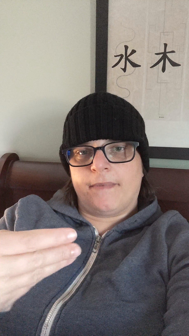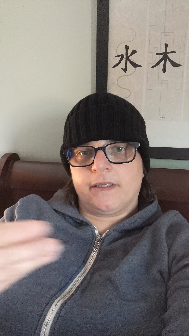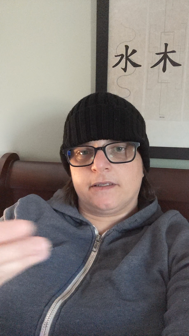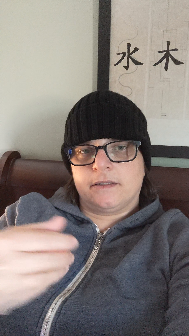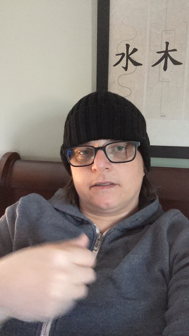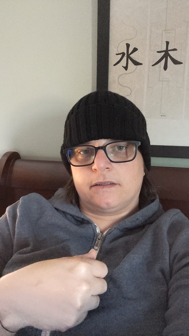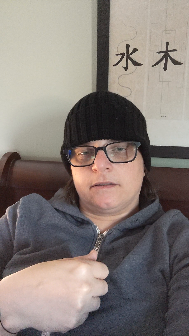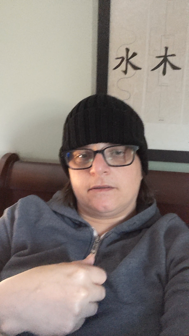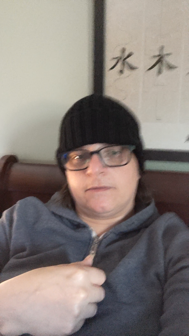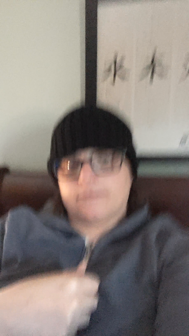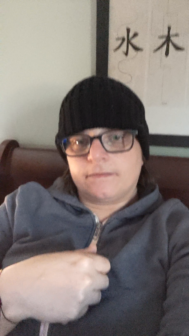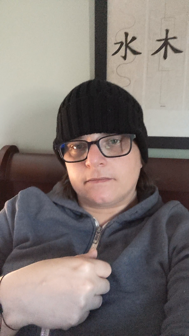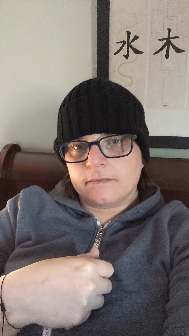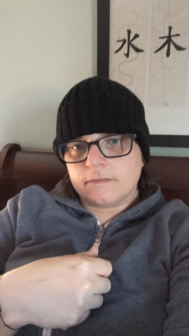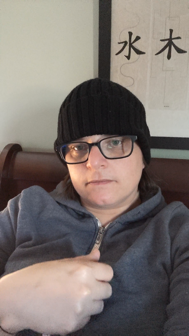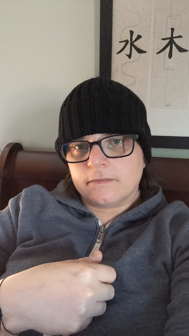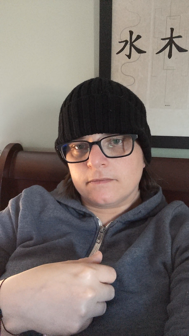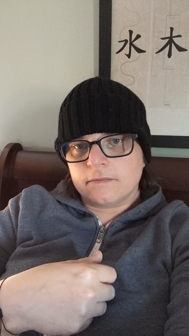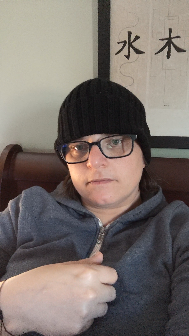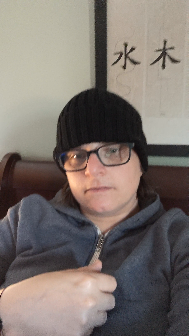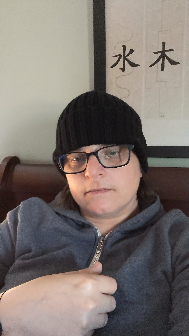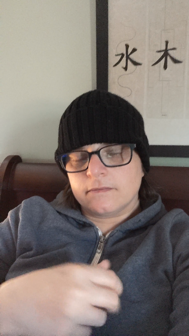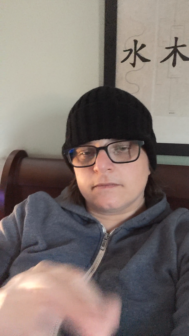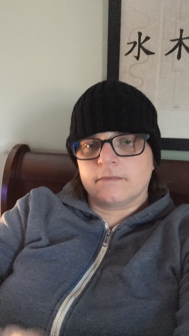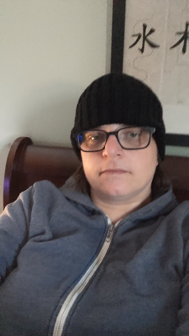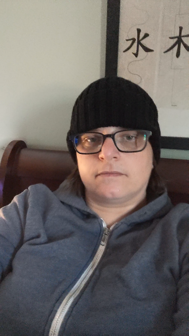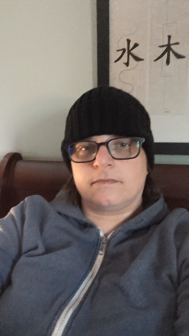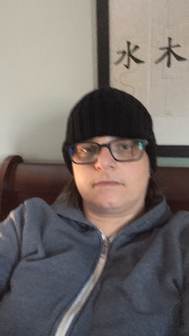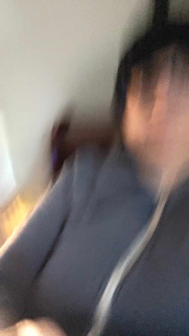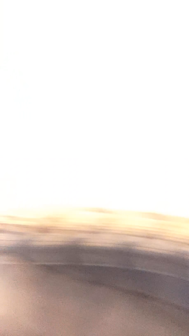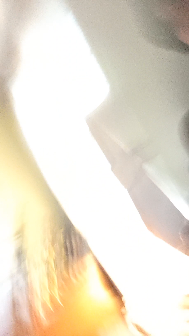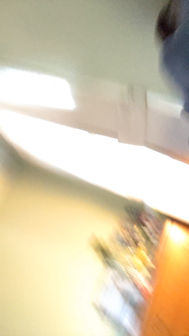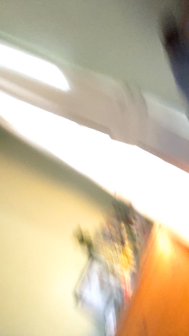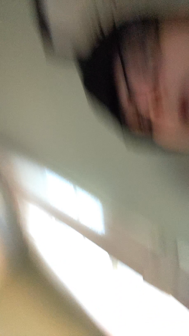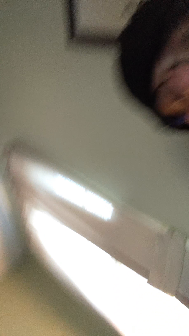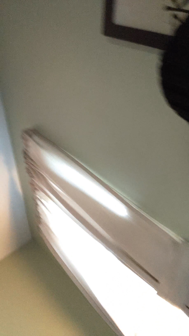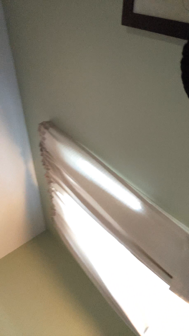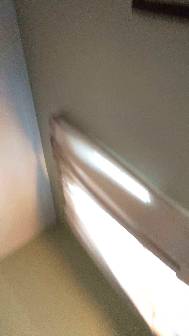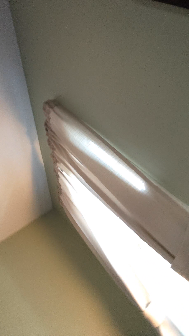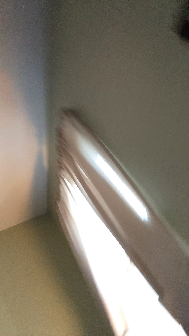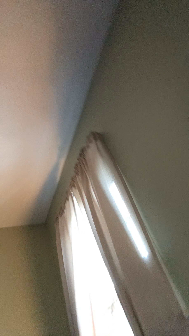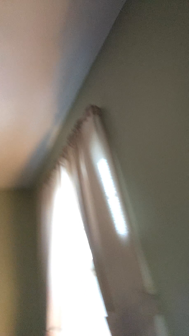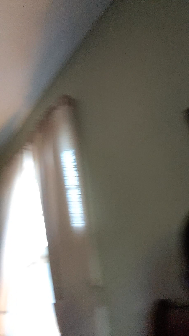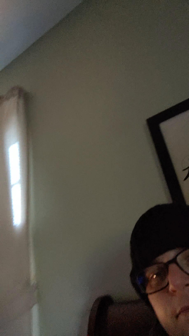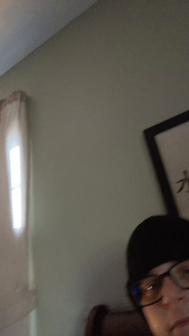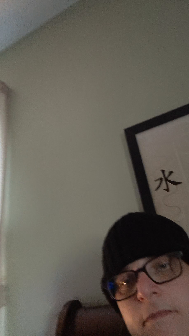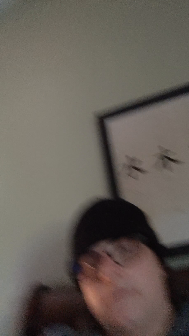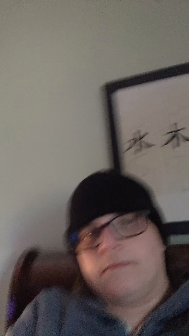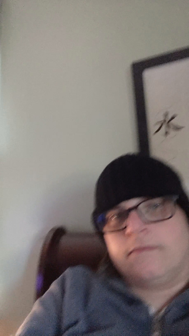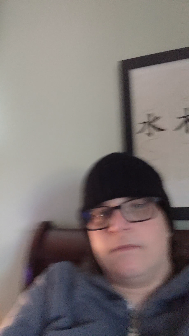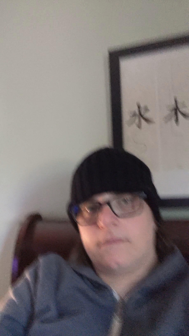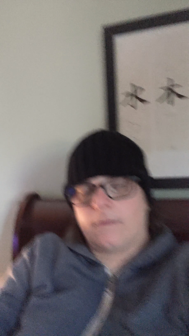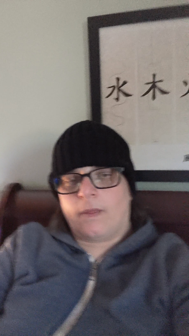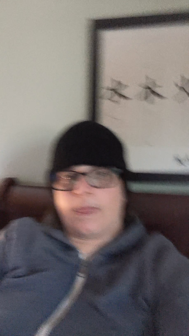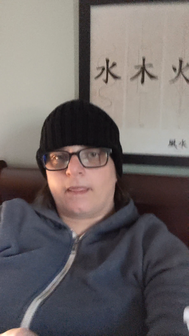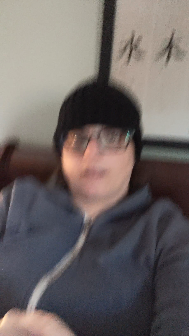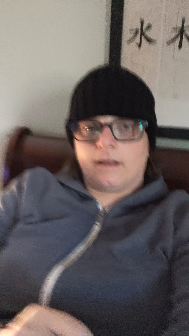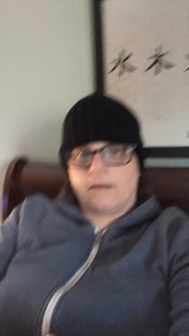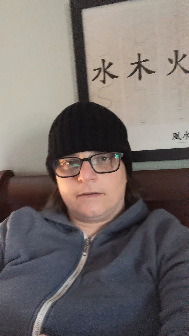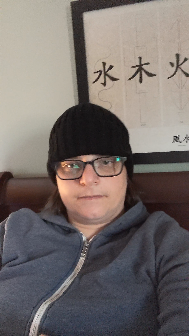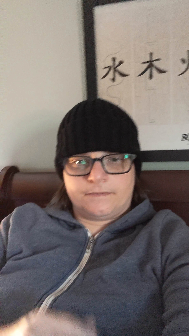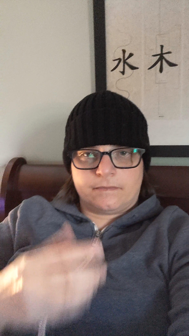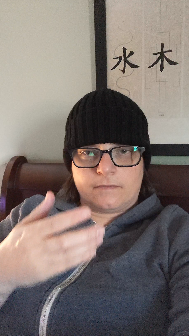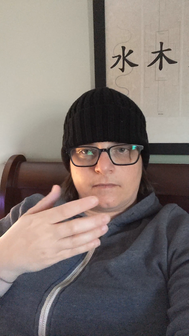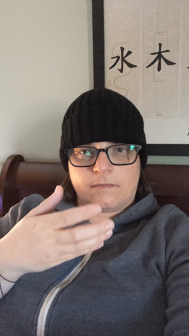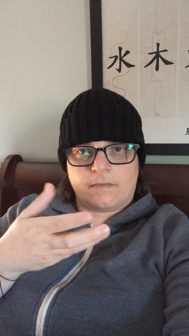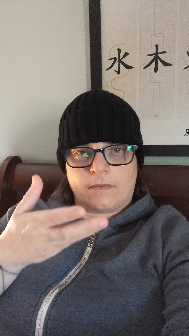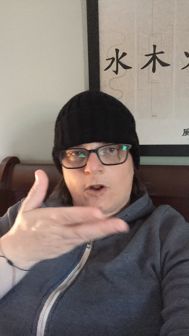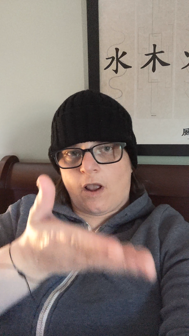oven